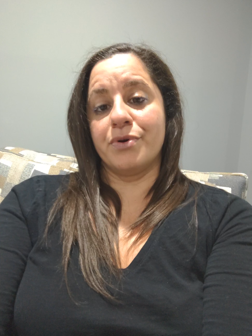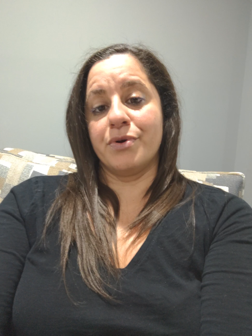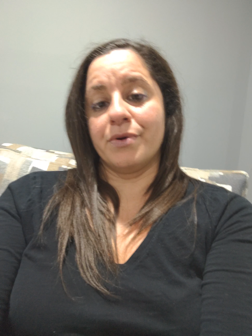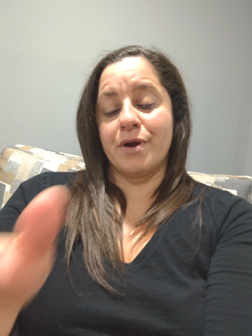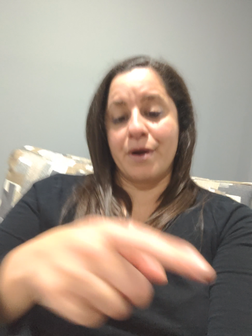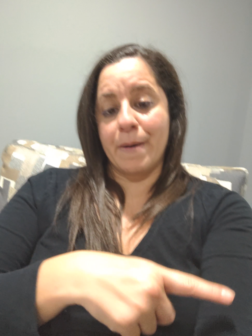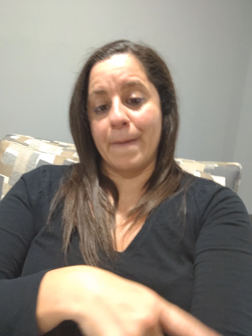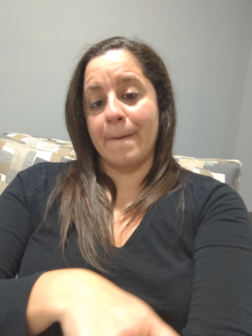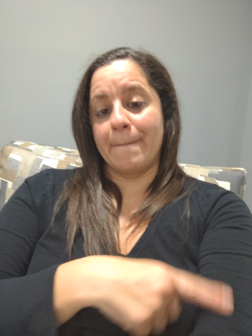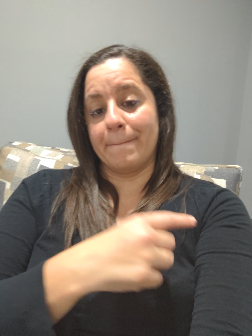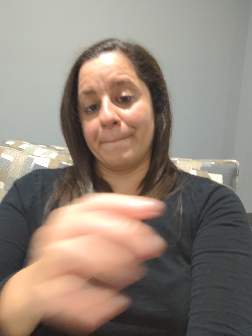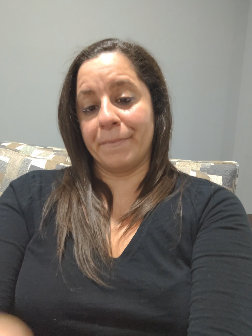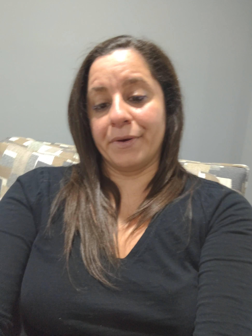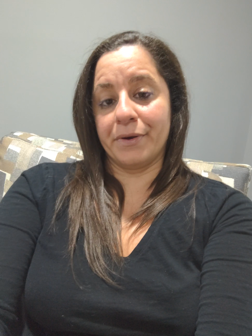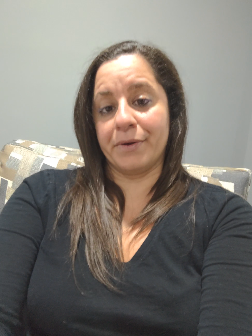arm